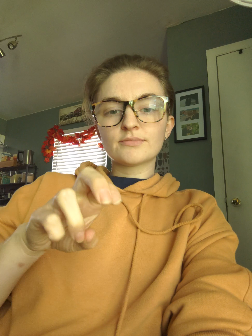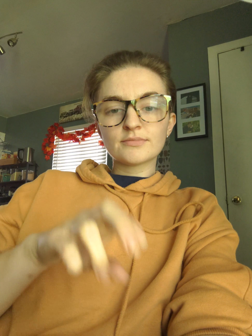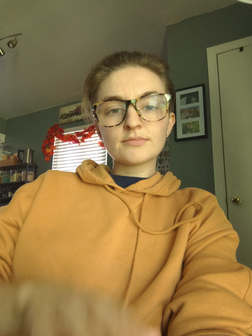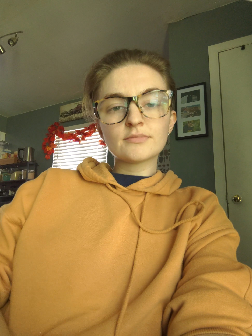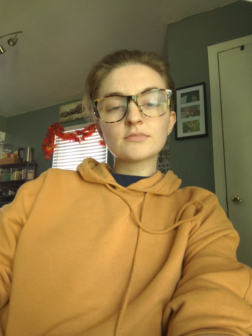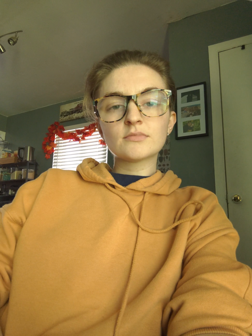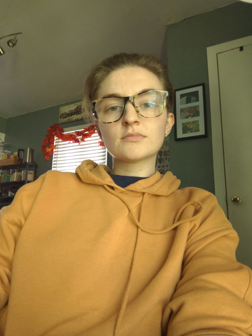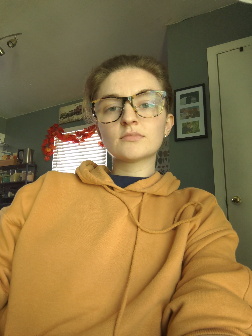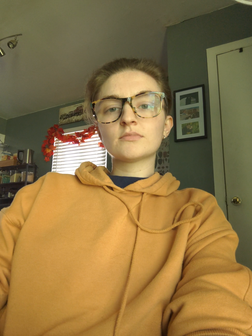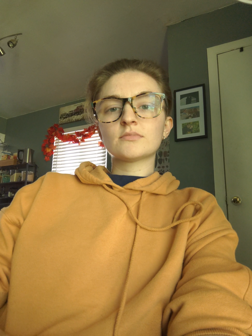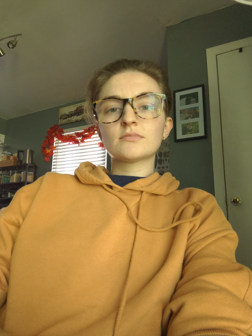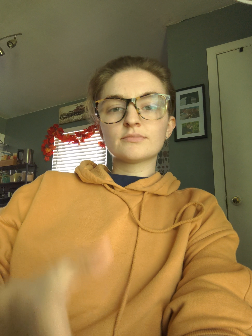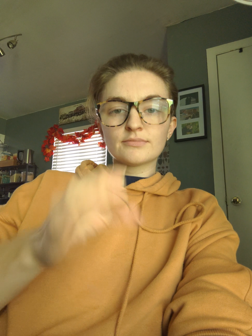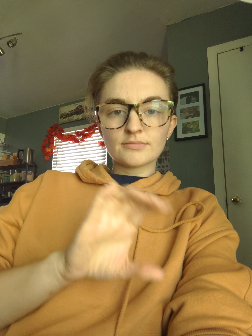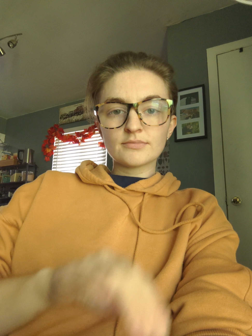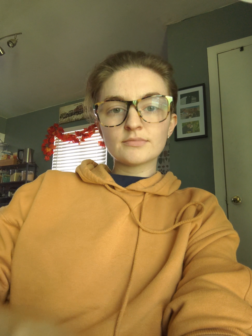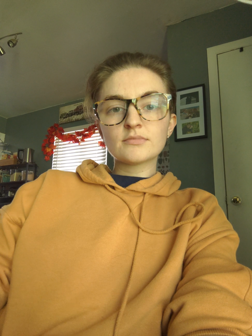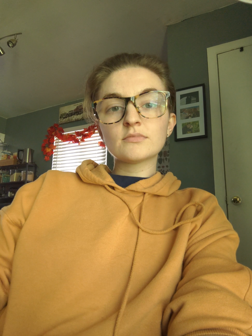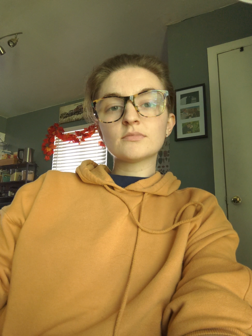dump